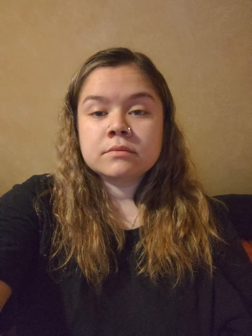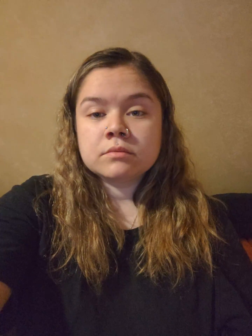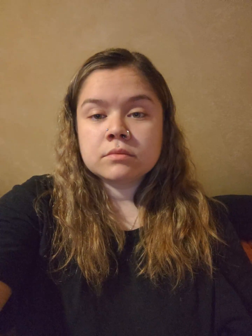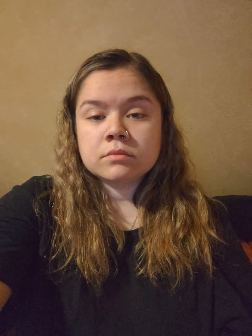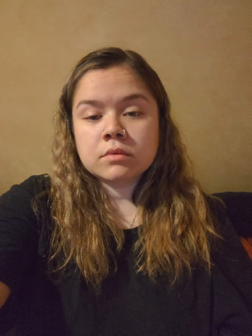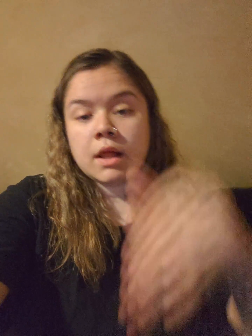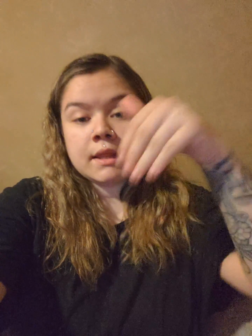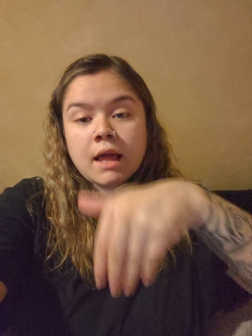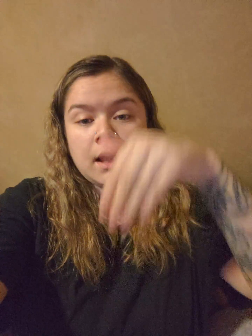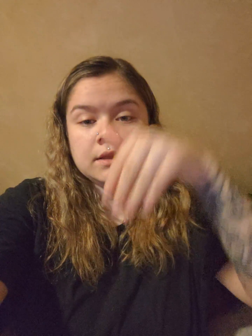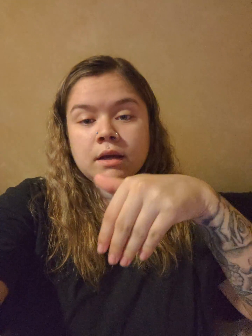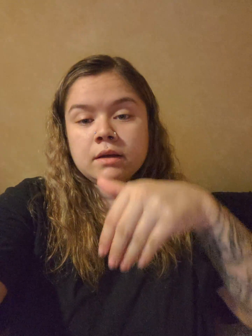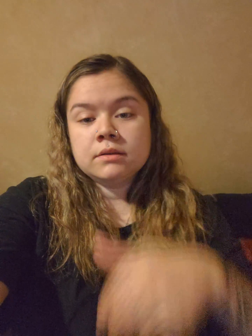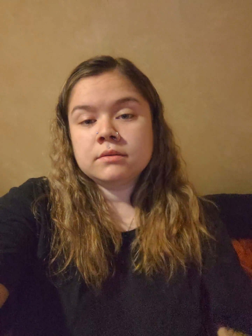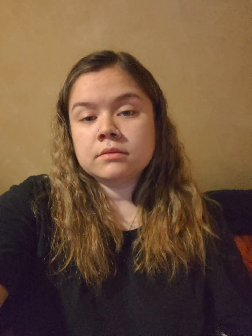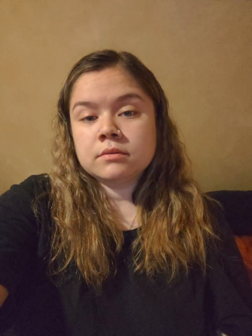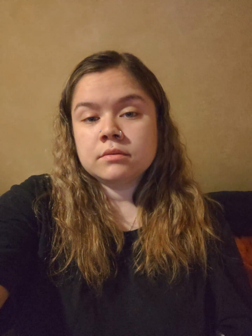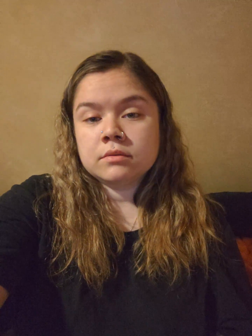night night